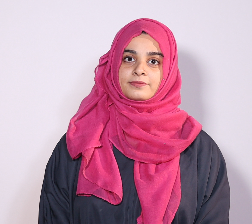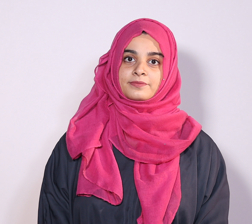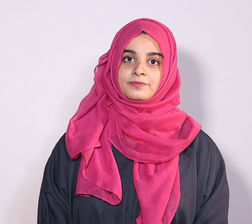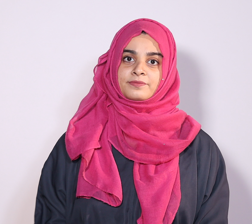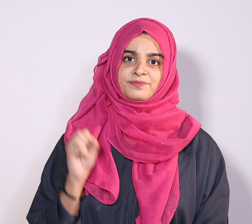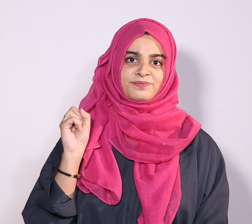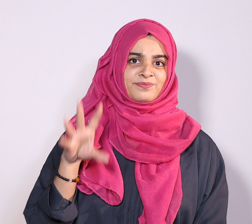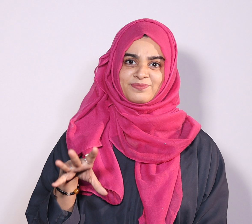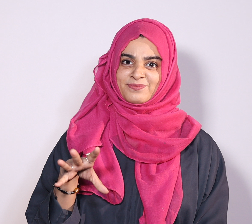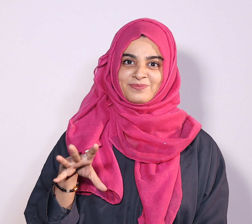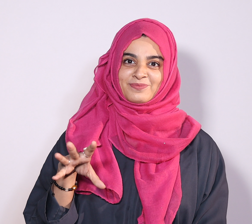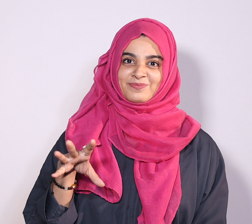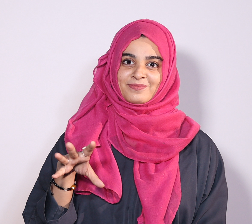bad